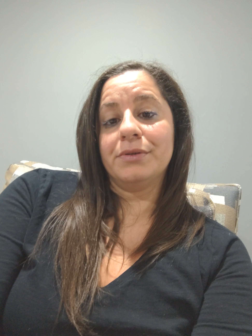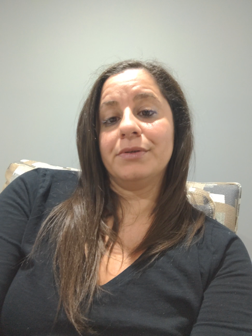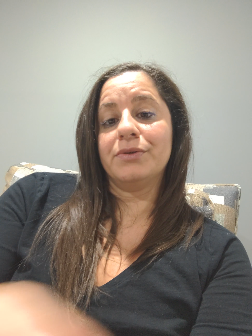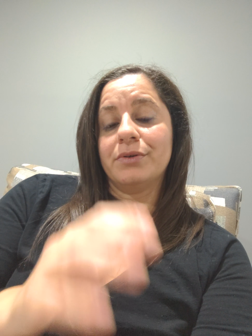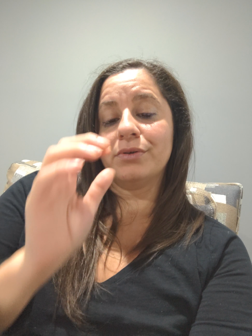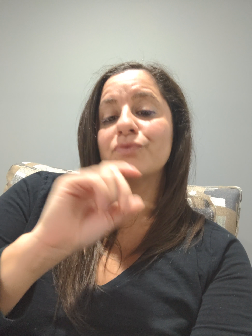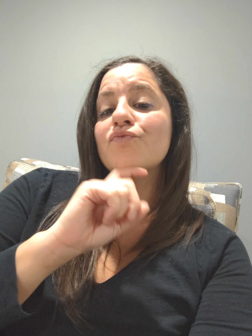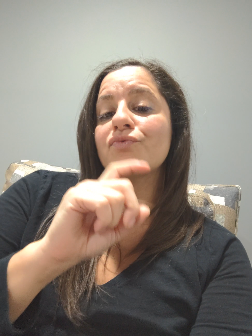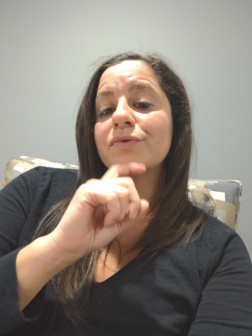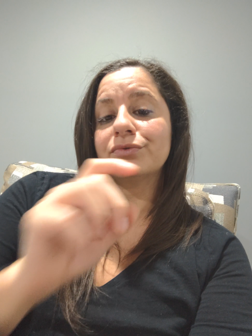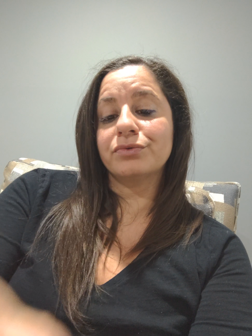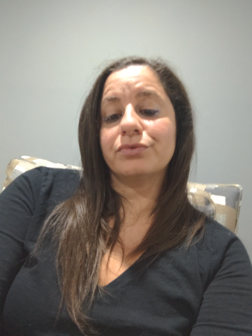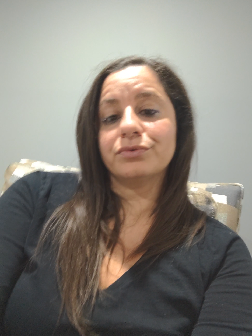garbage